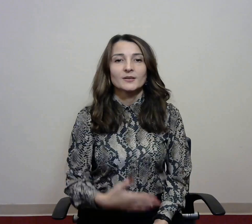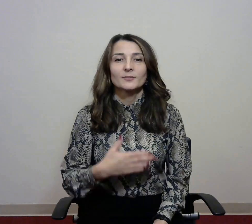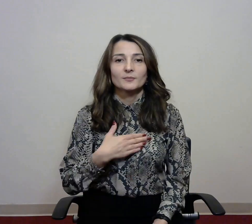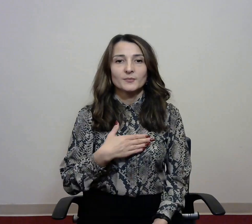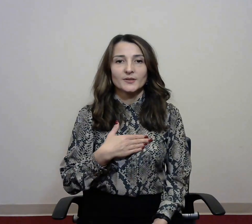mən